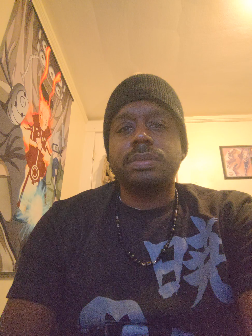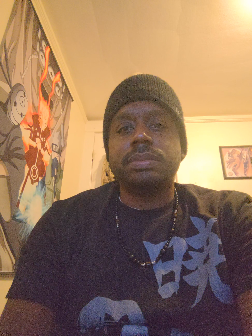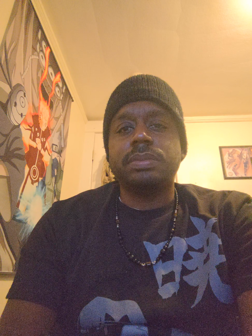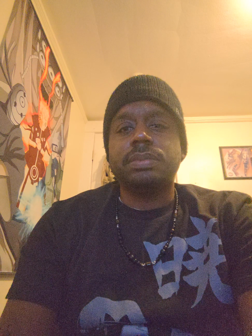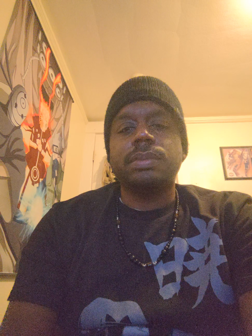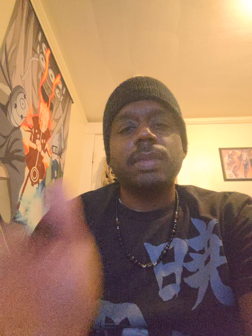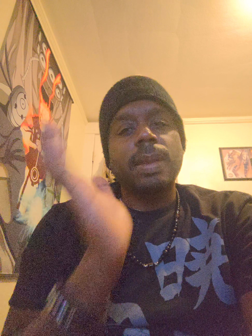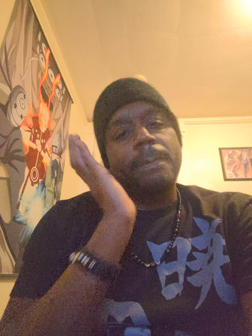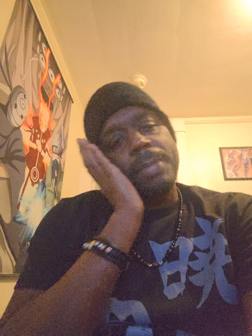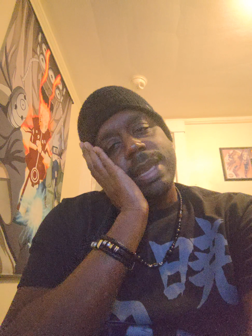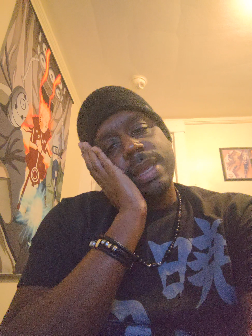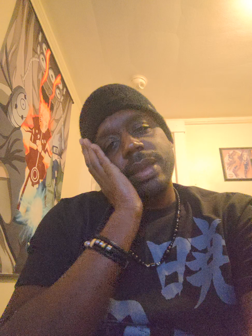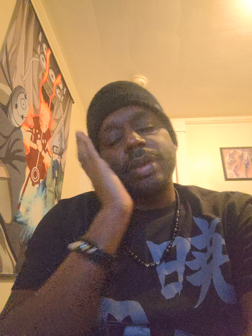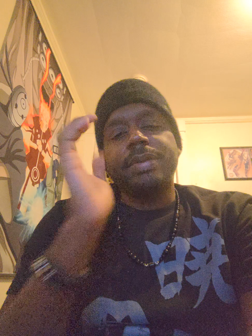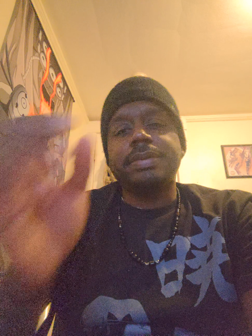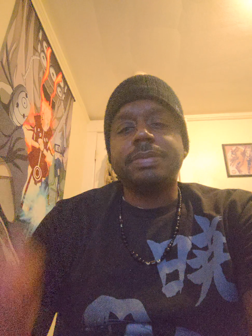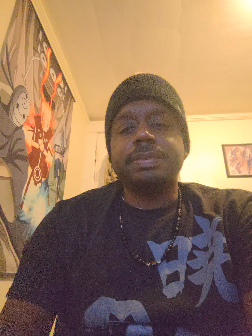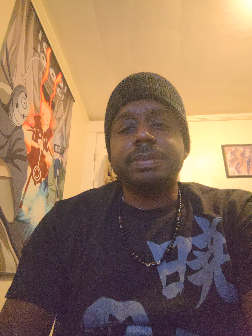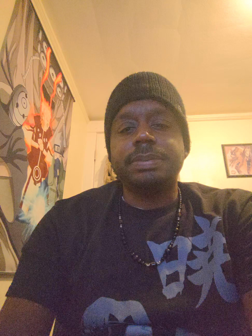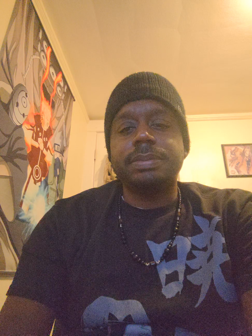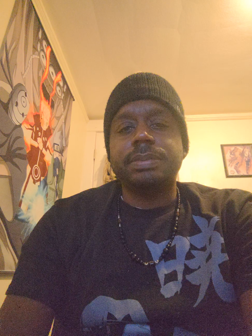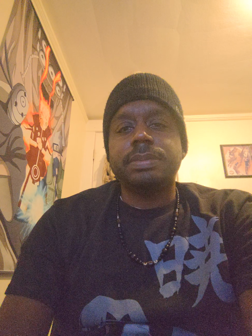bed